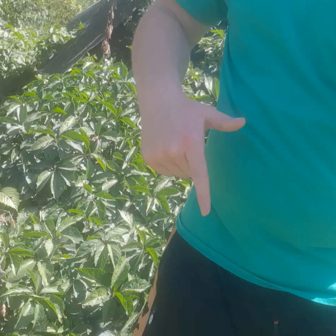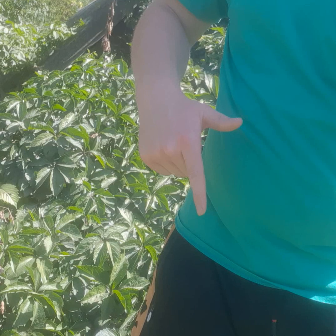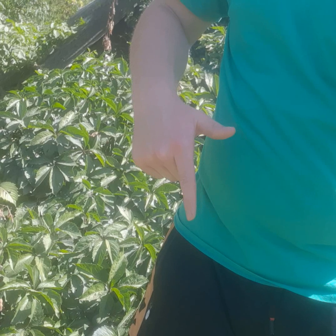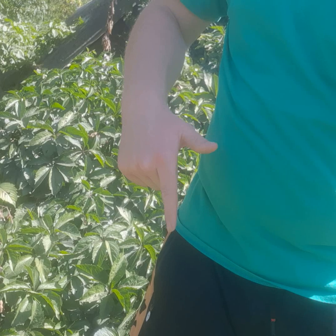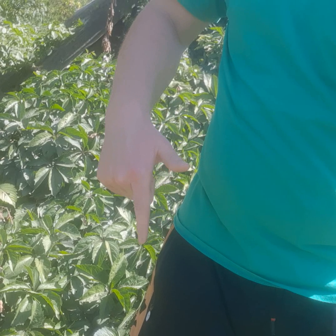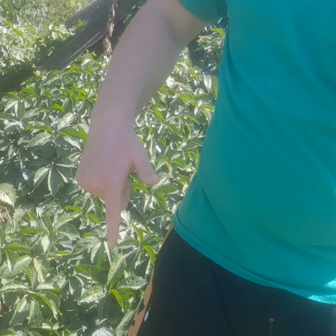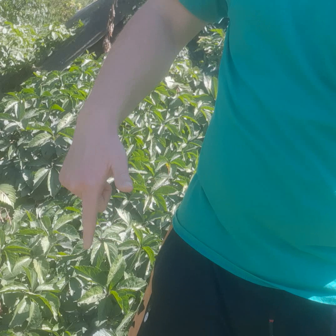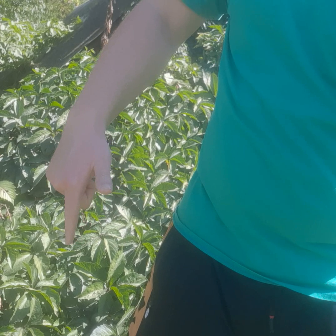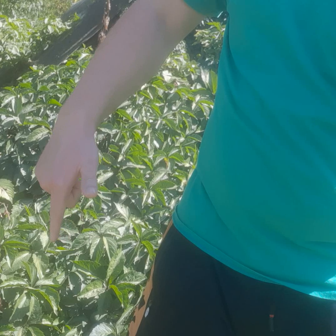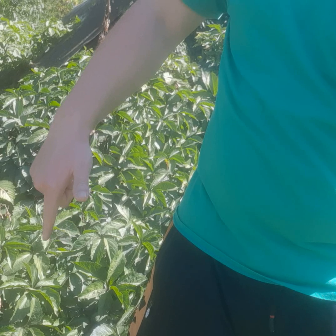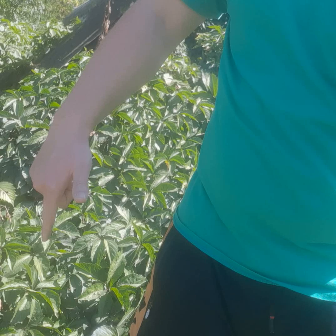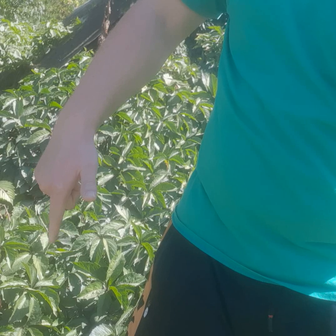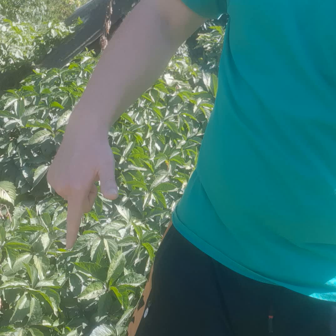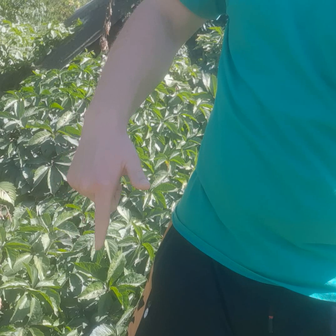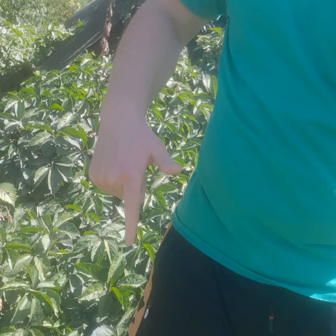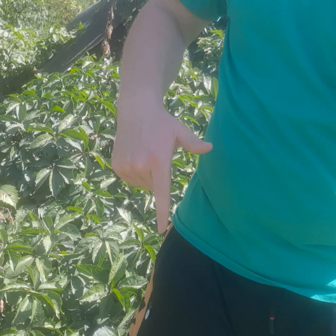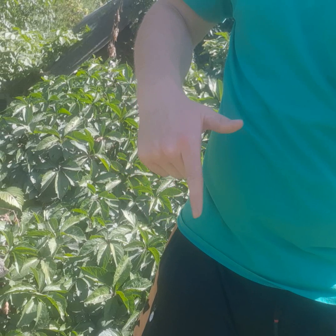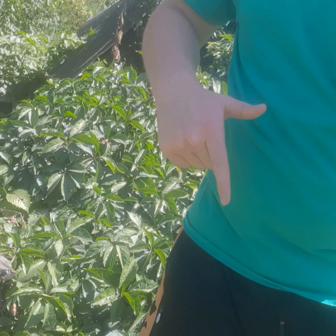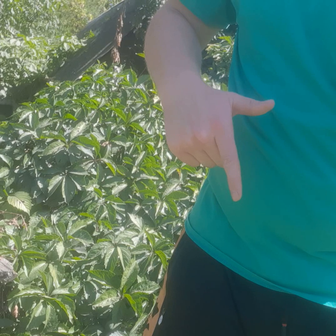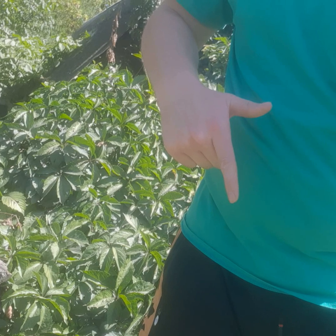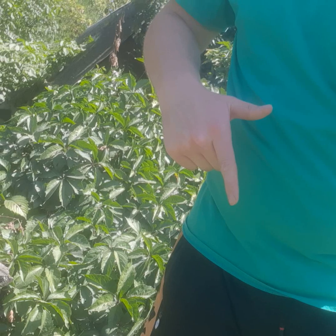Ґ